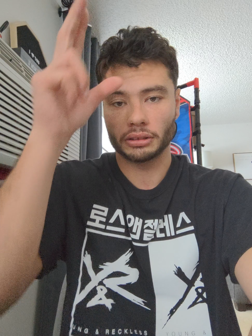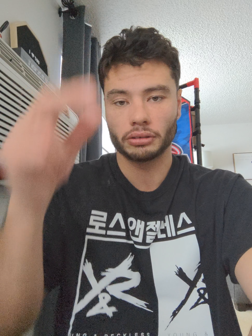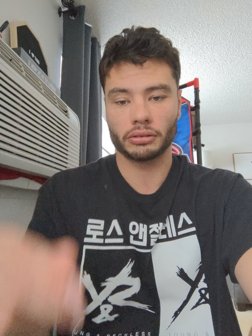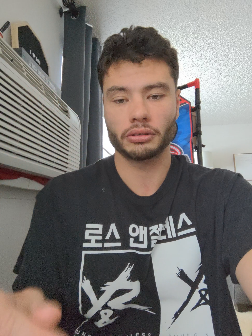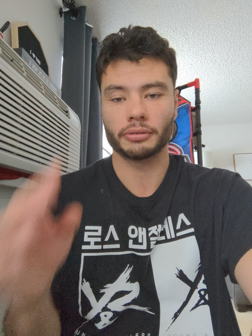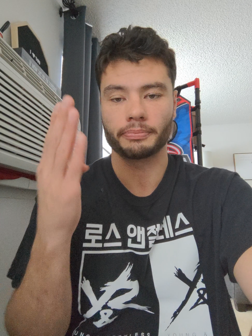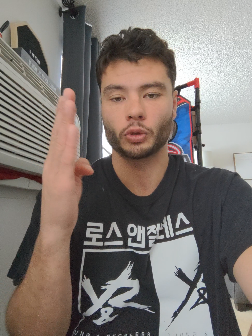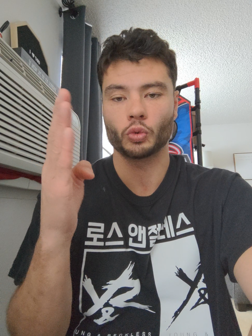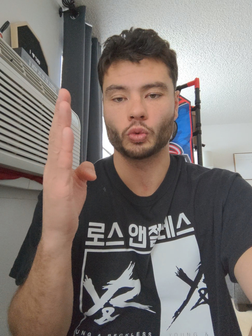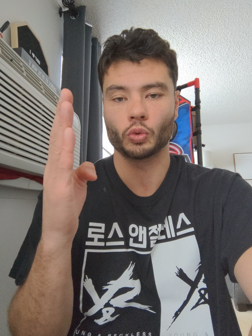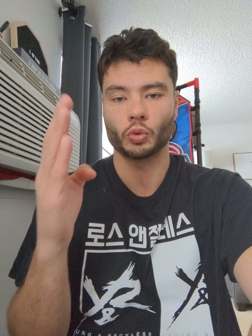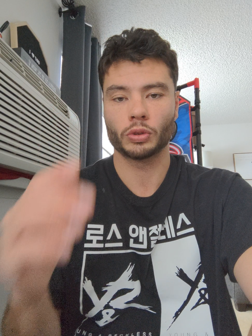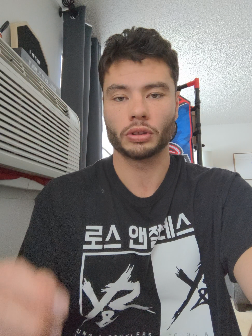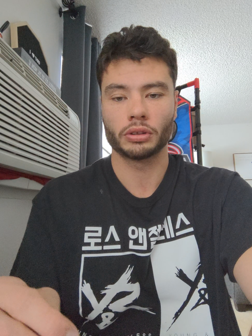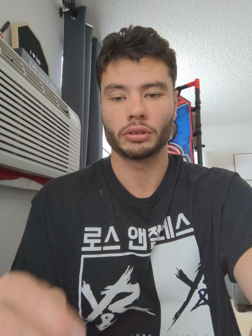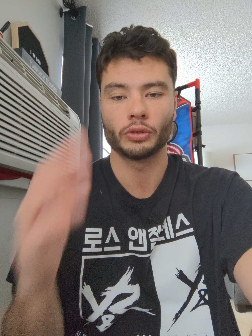blue